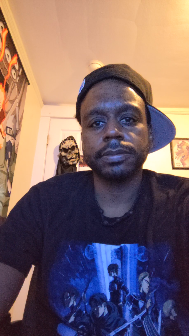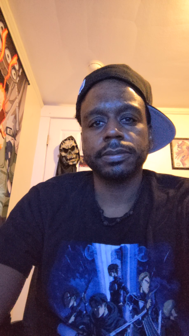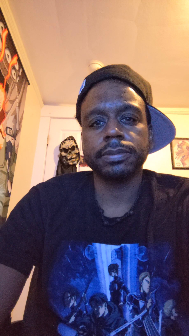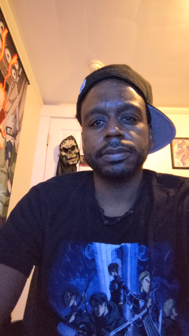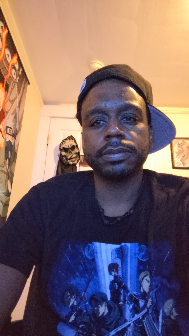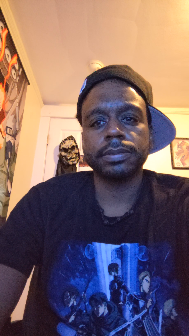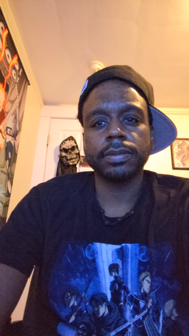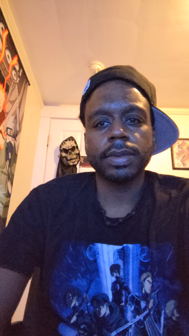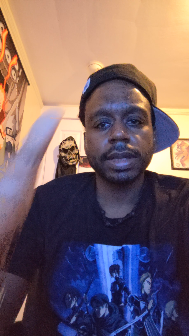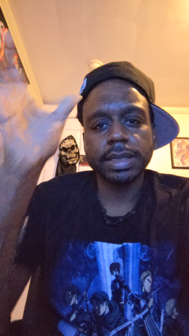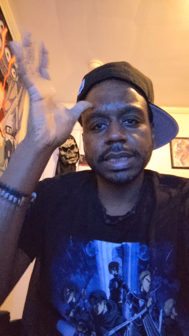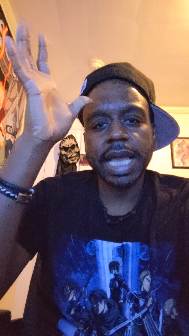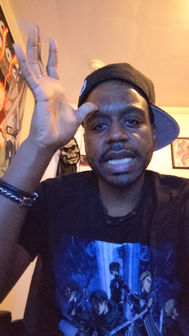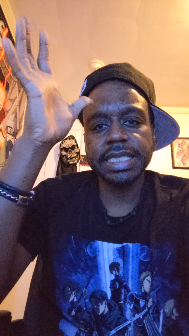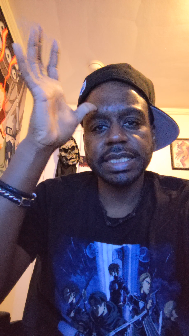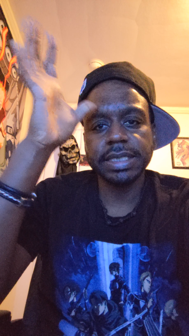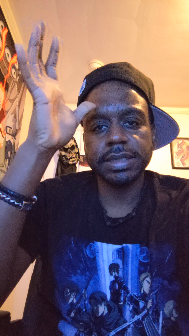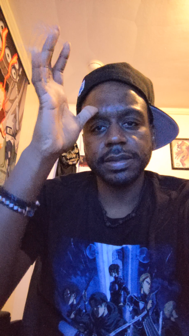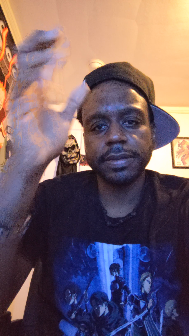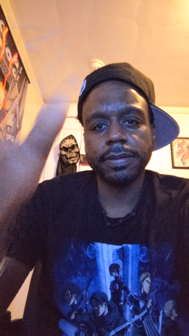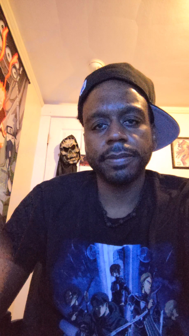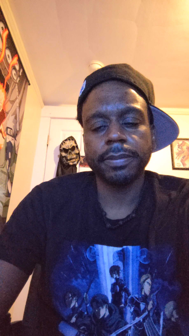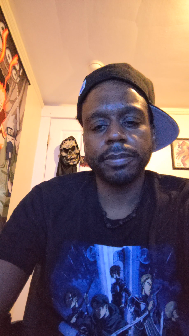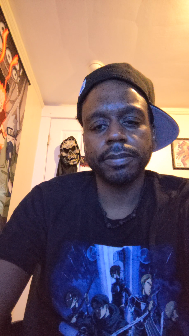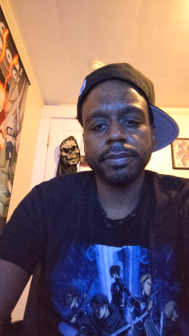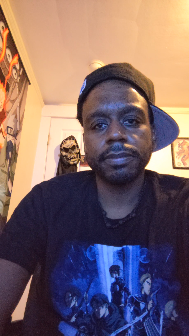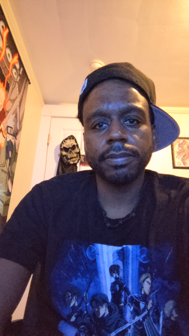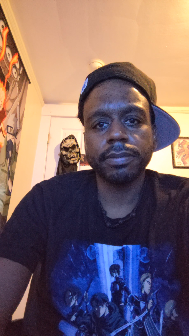daddy